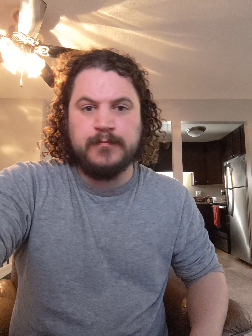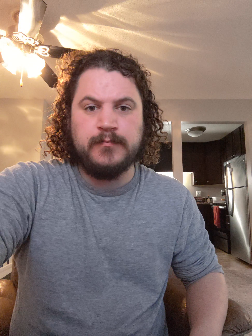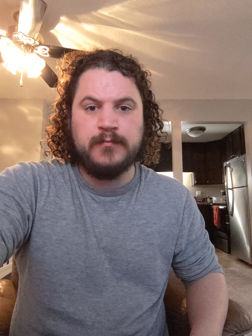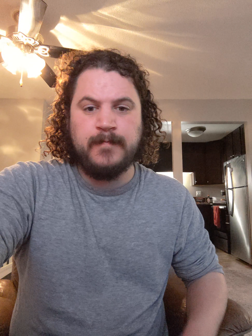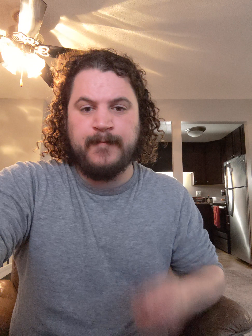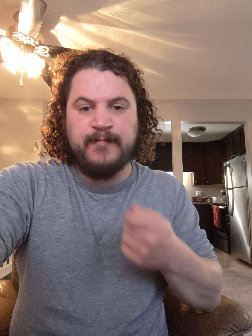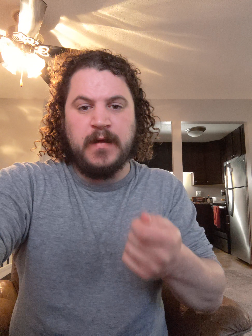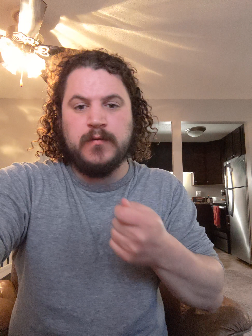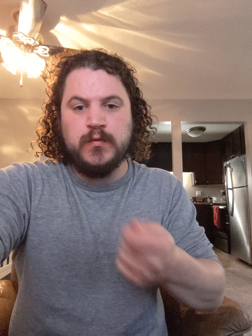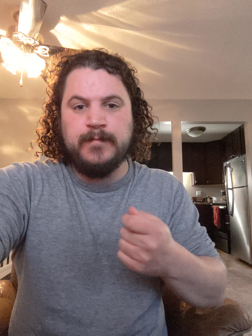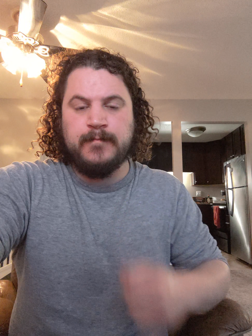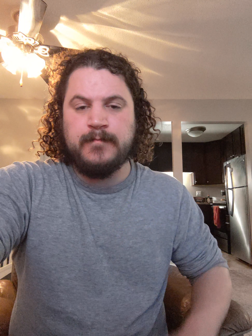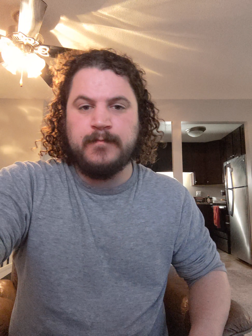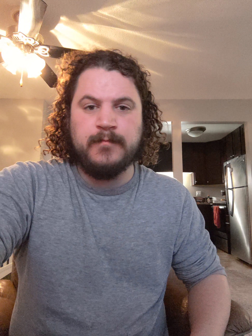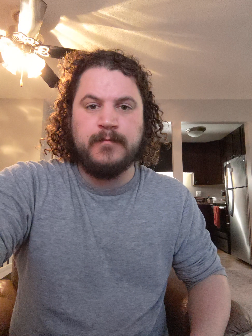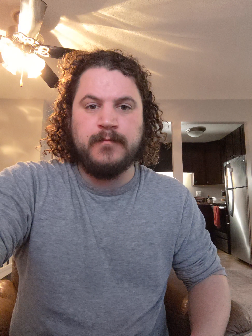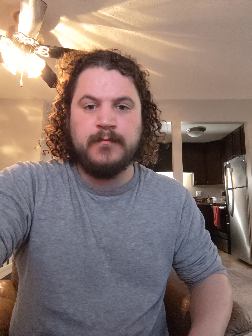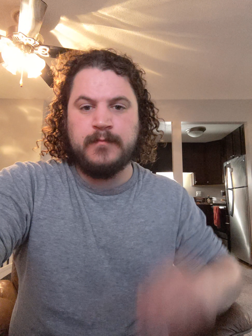vacuum